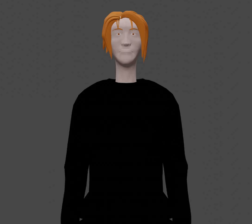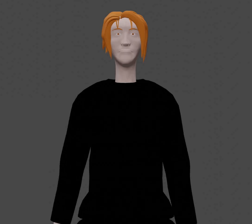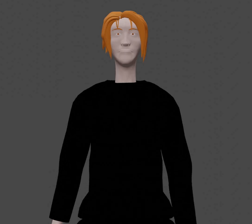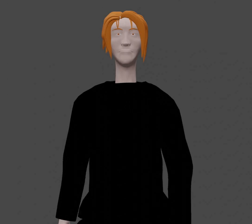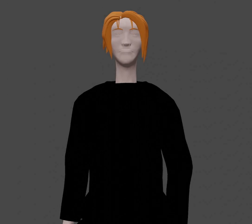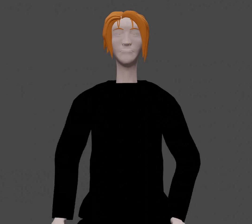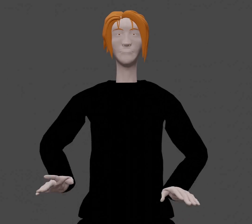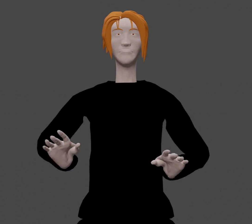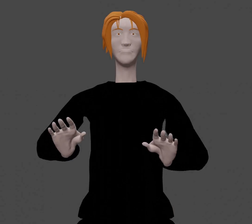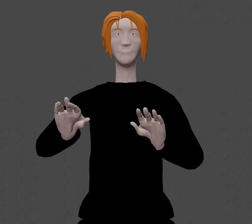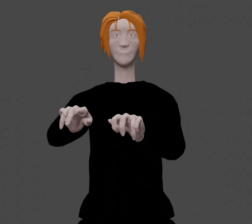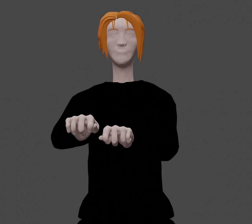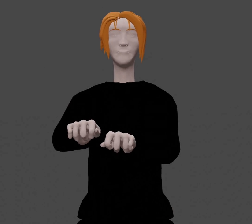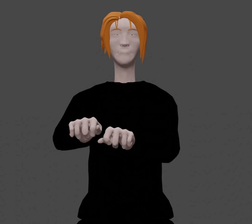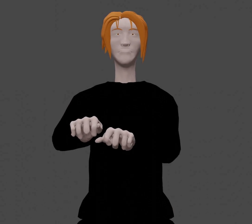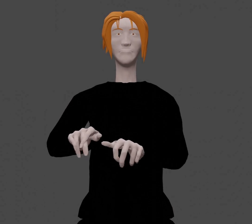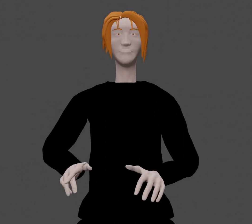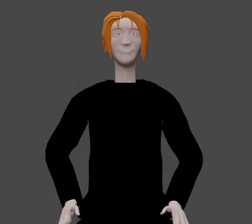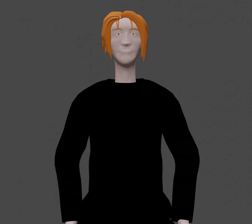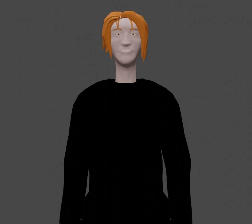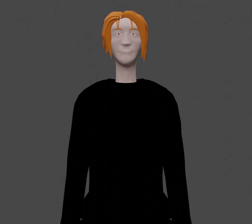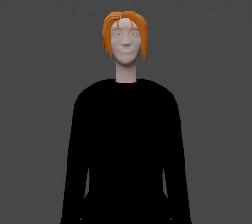Attack